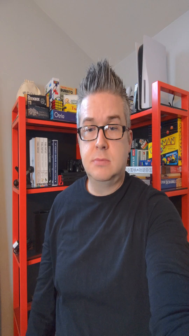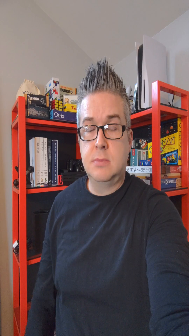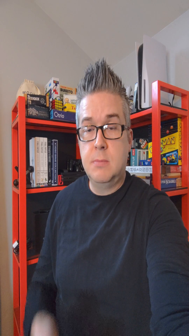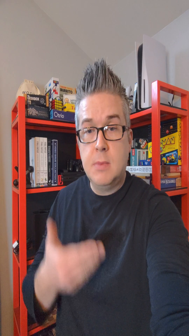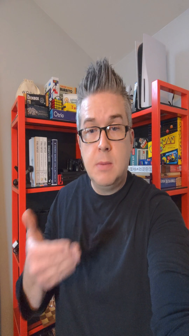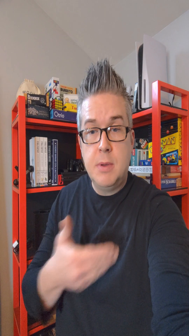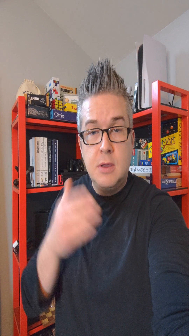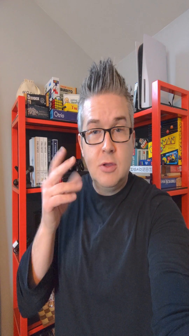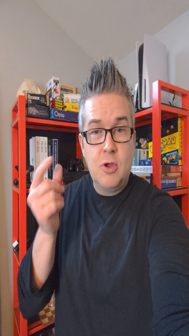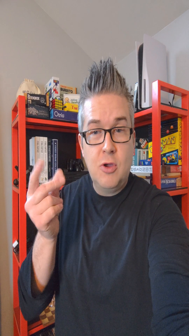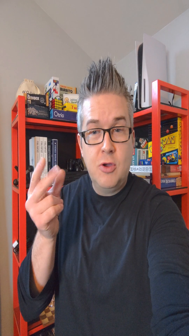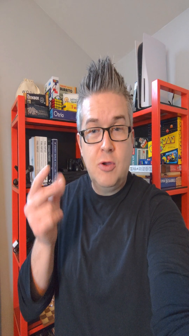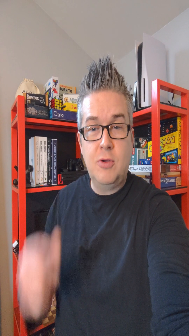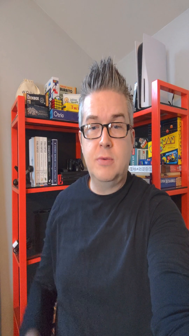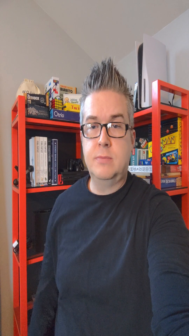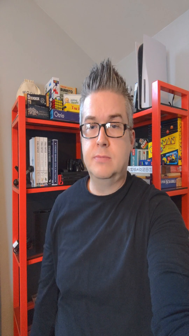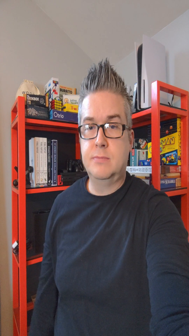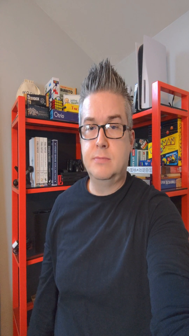puppy